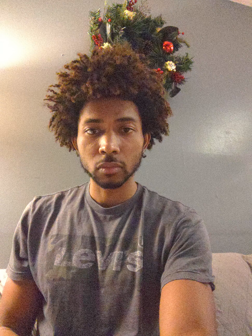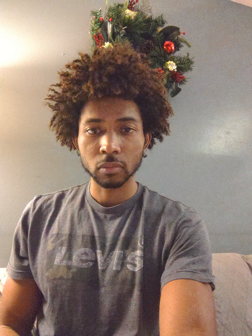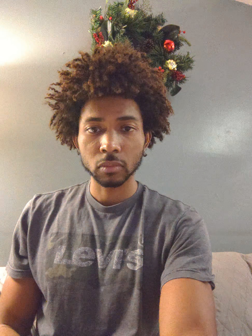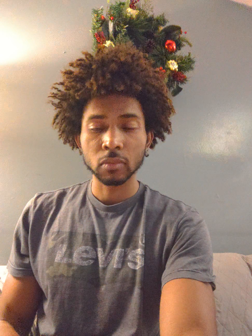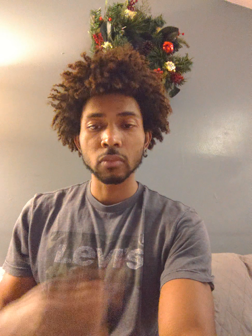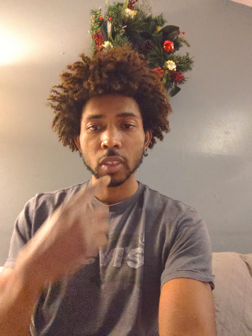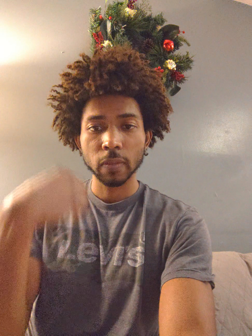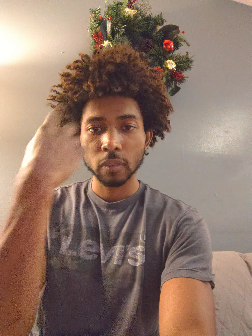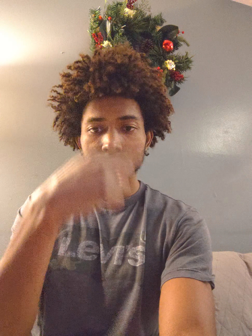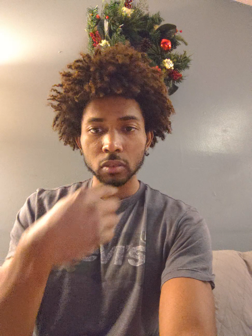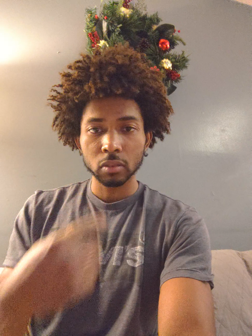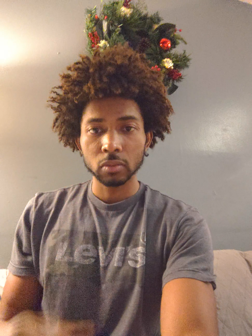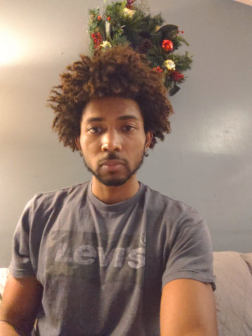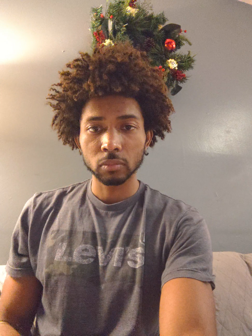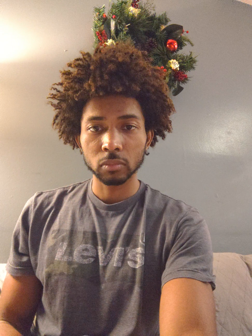face